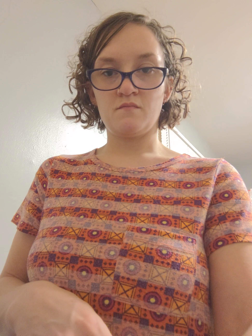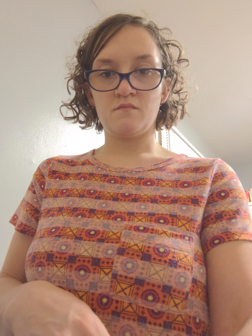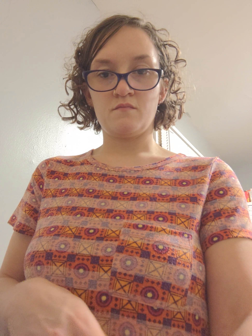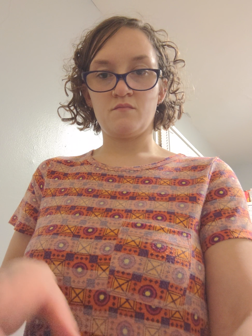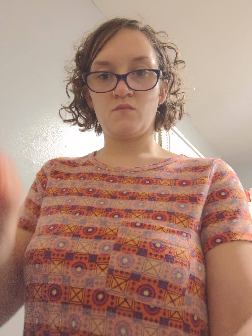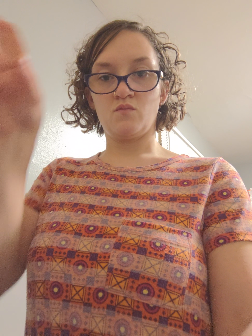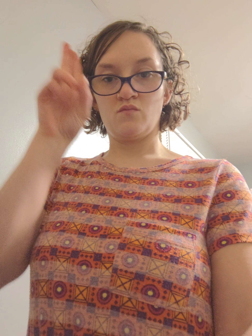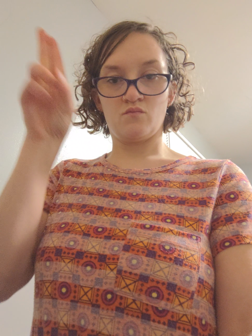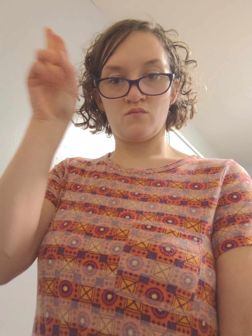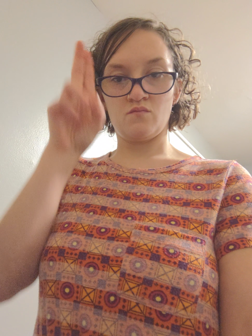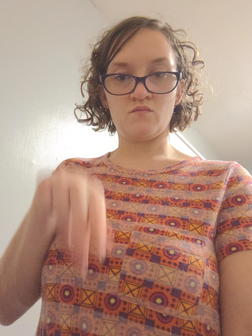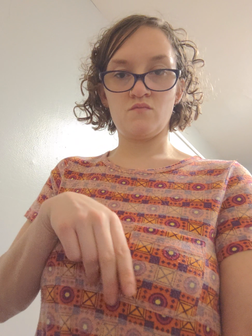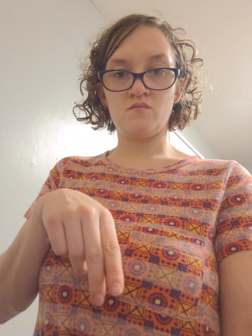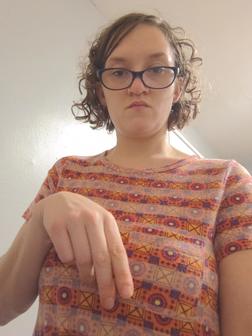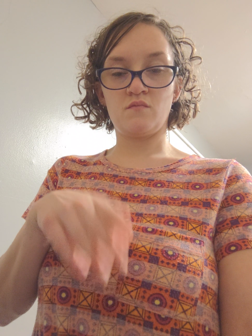uncle